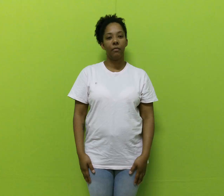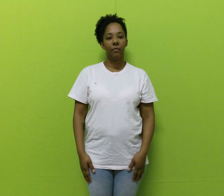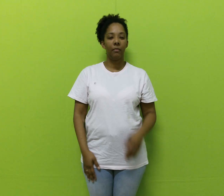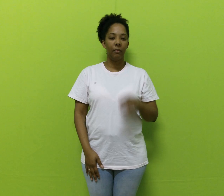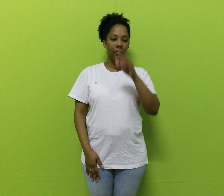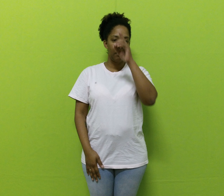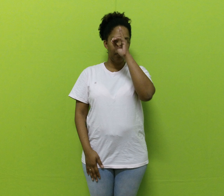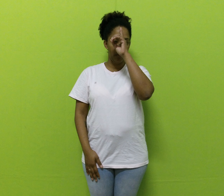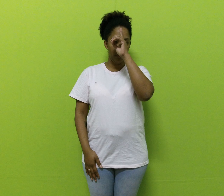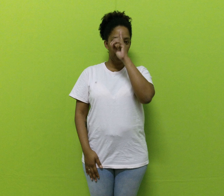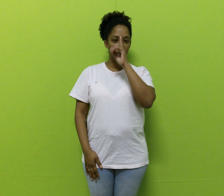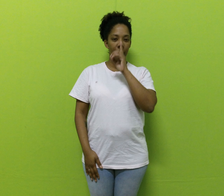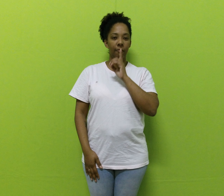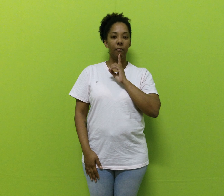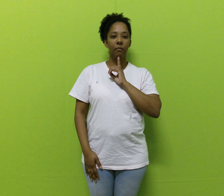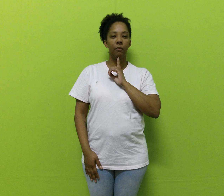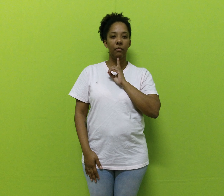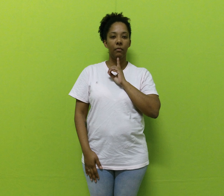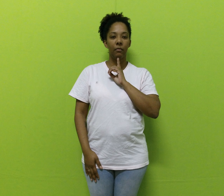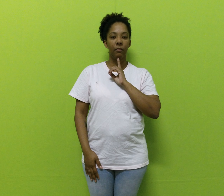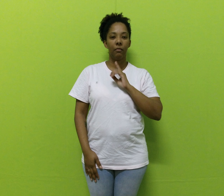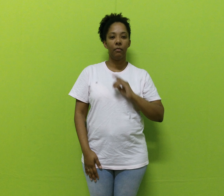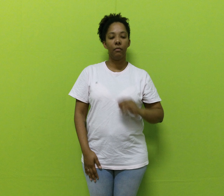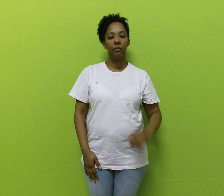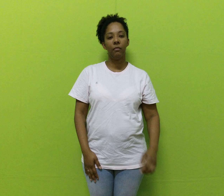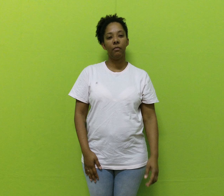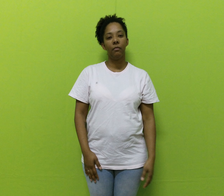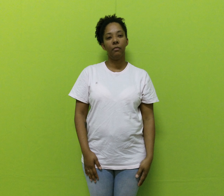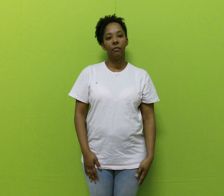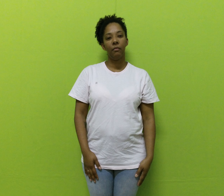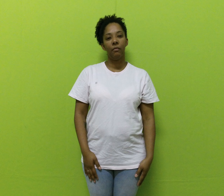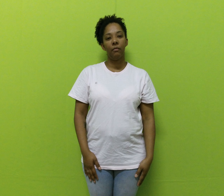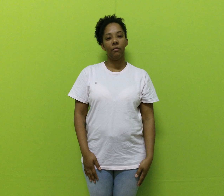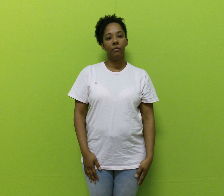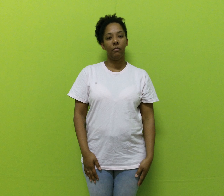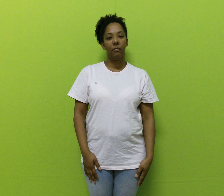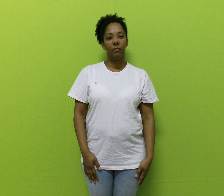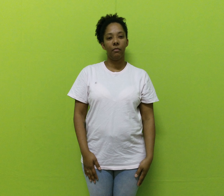amarelo